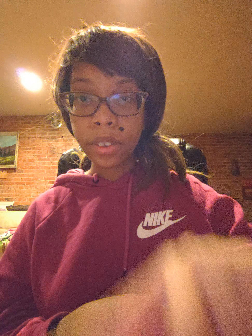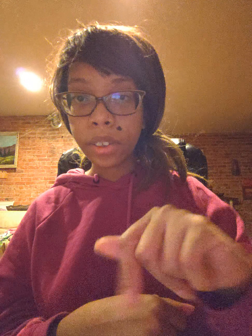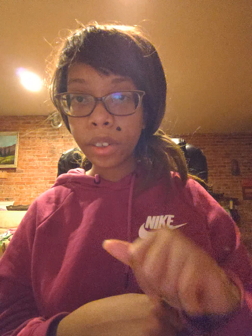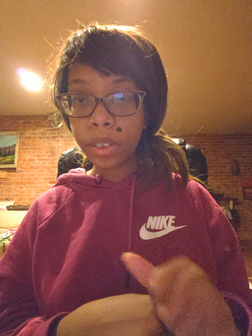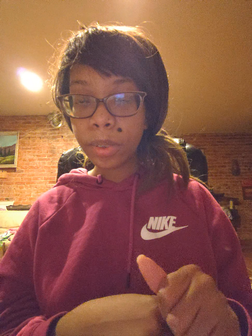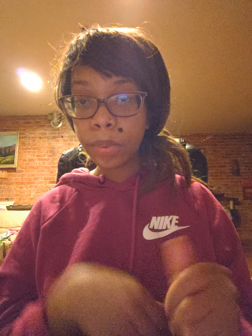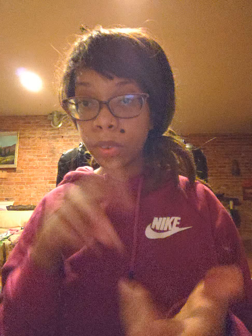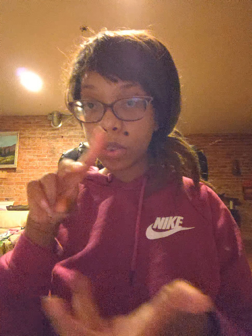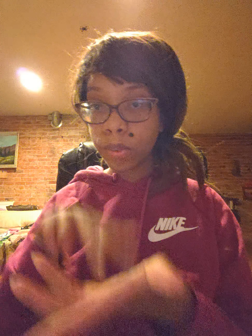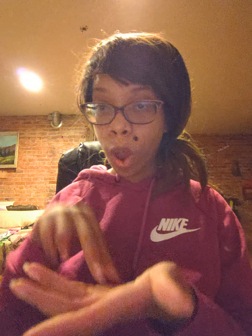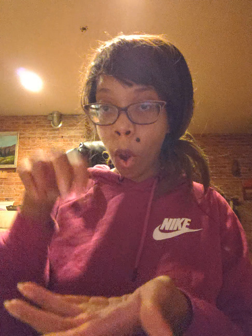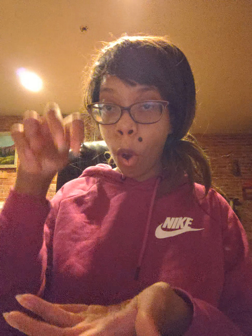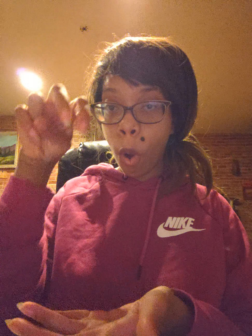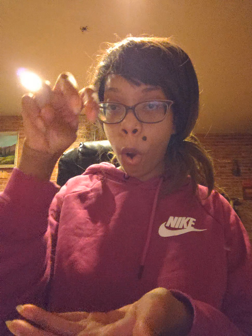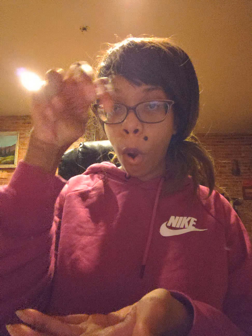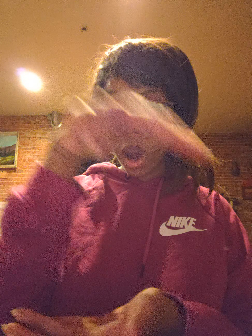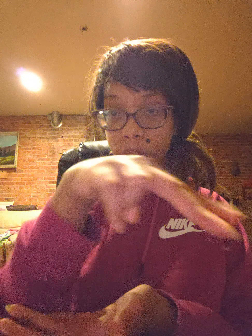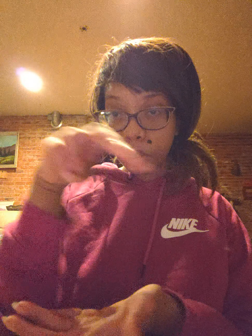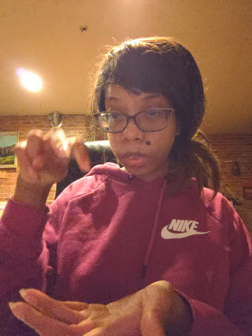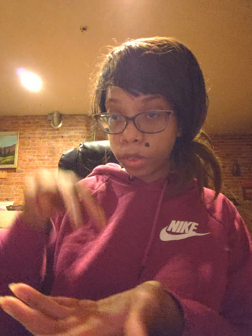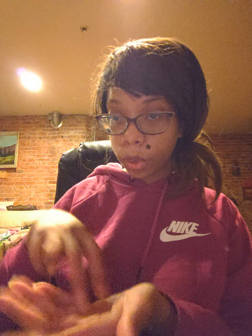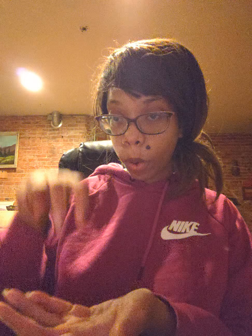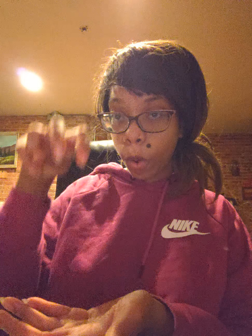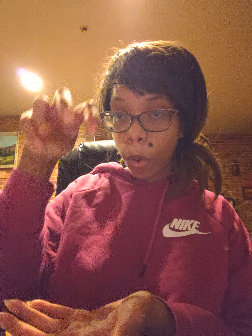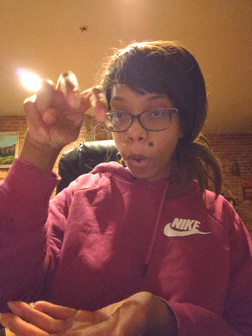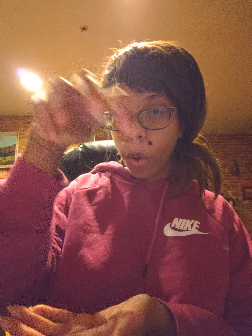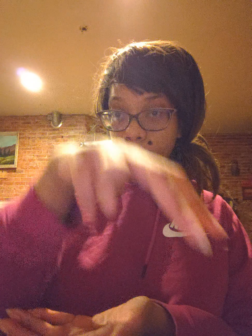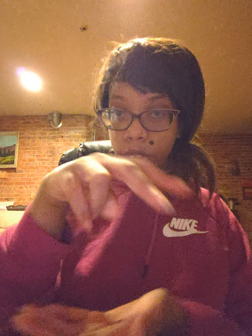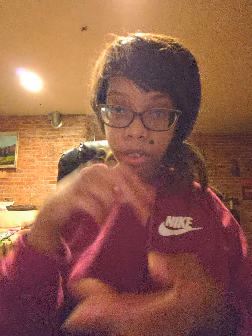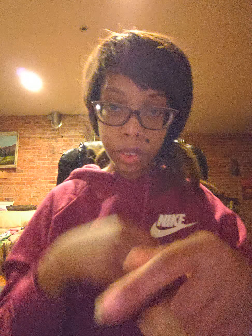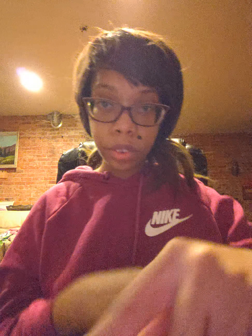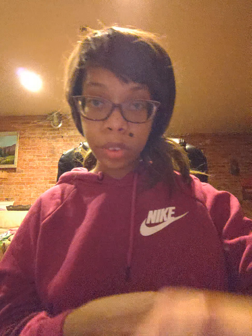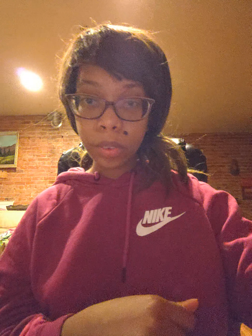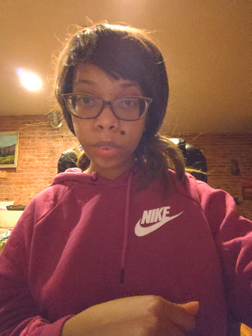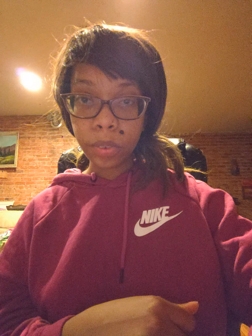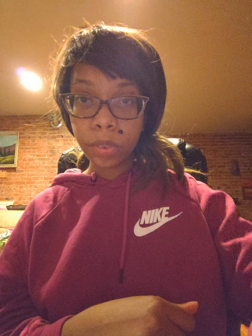jump